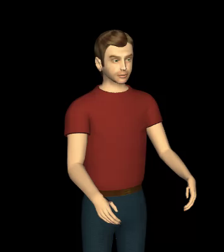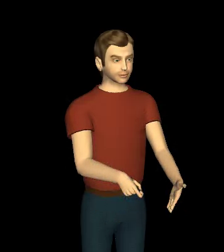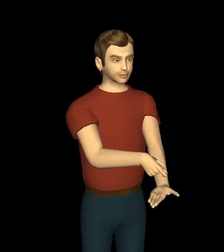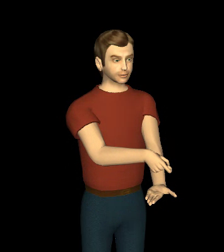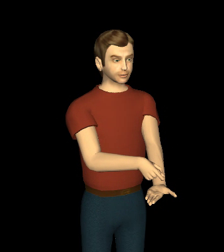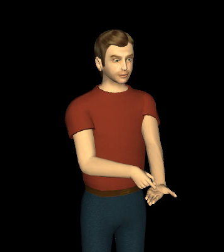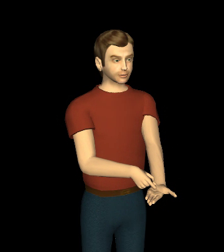يشتري